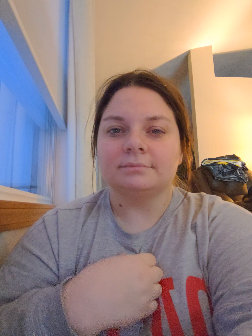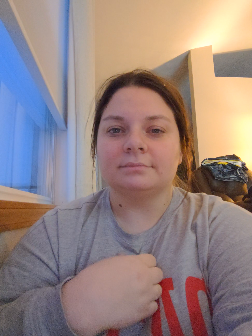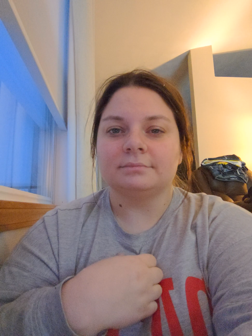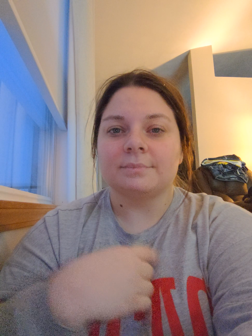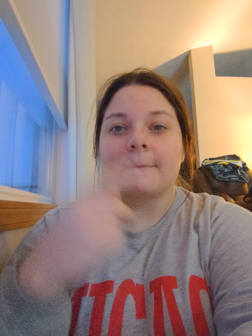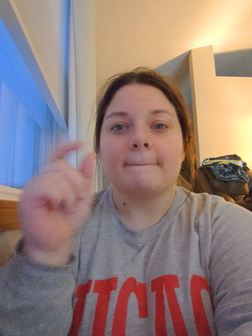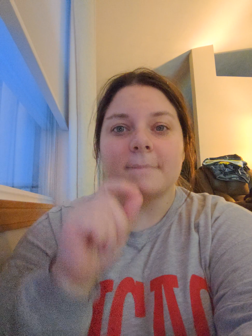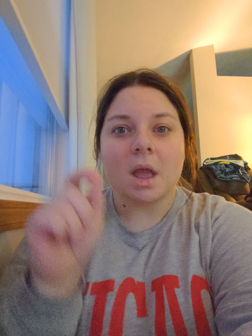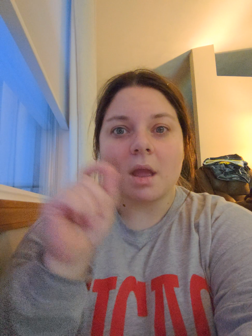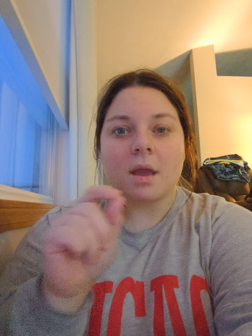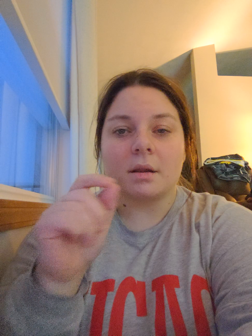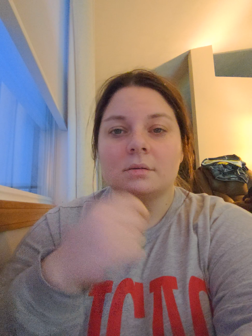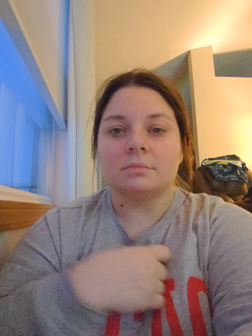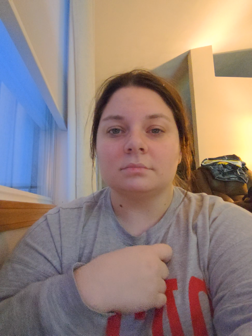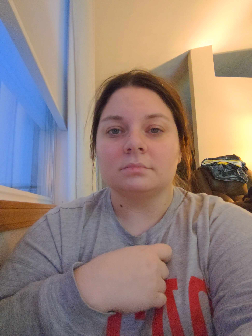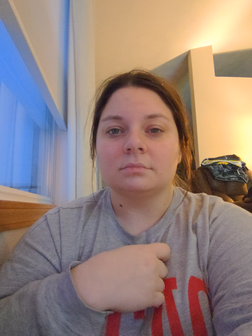pen